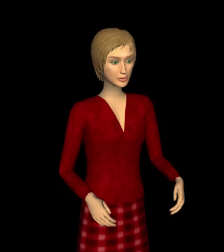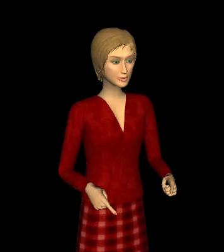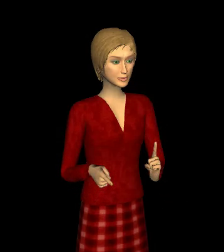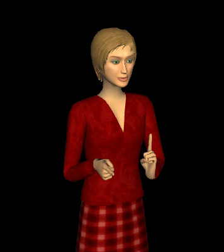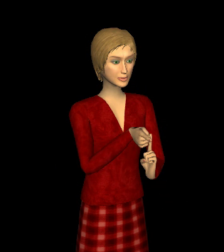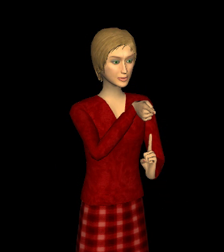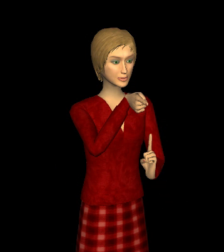مهم